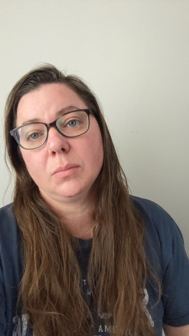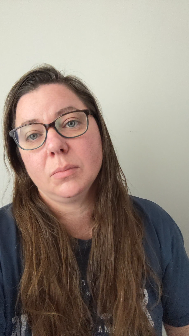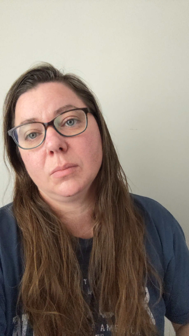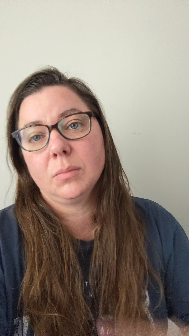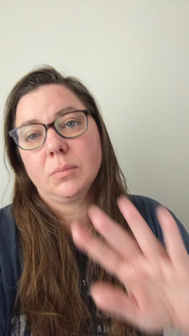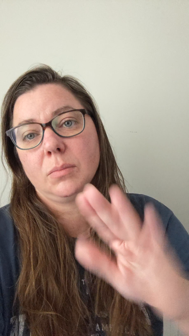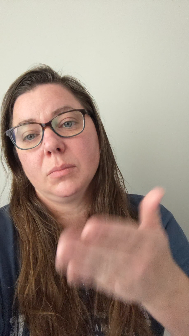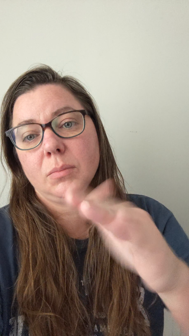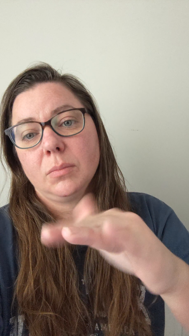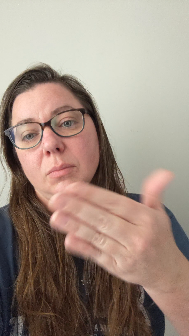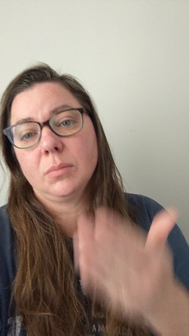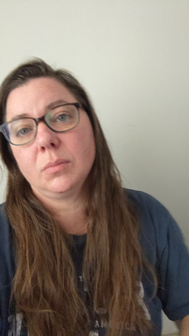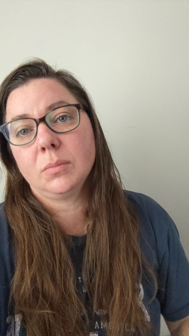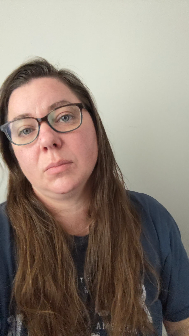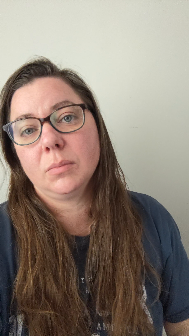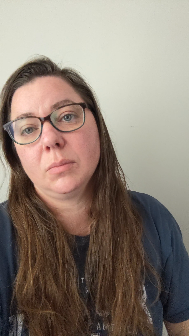kitchen